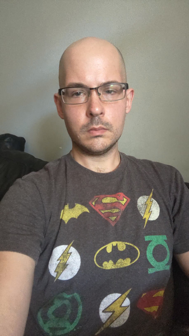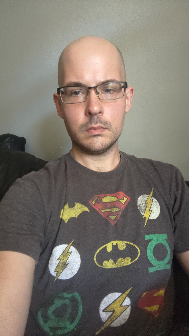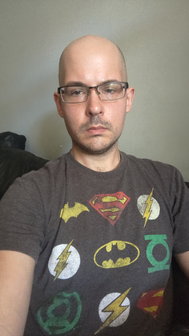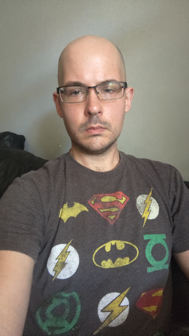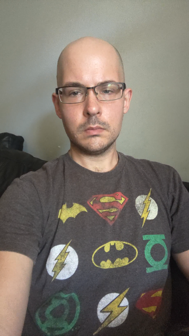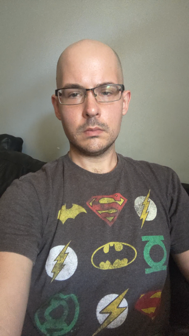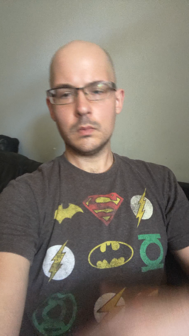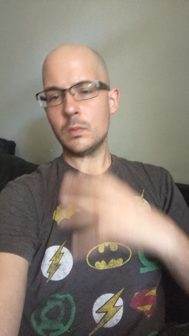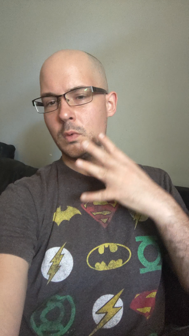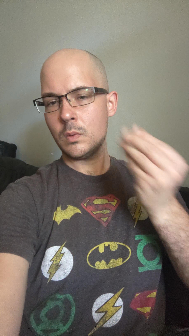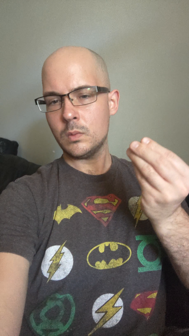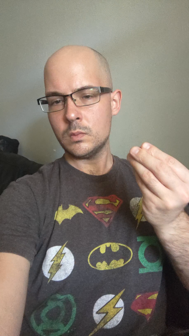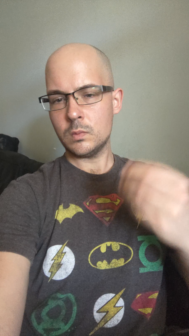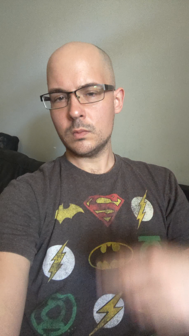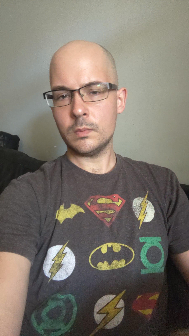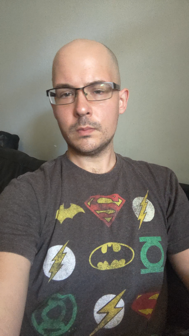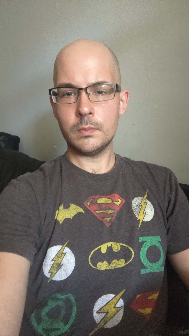going to